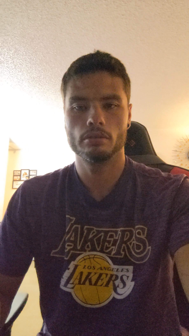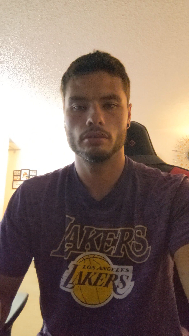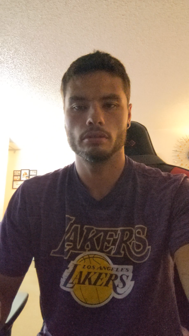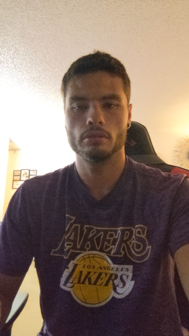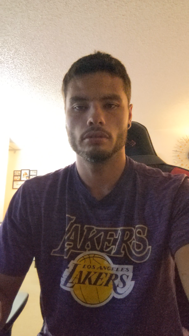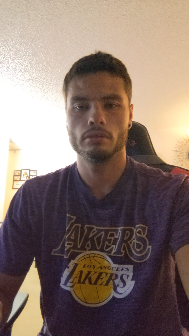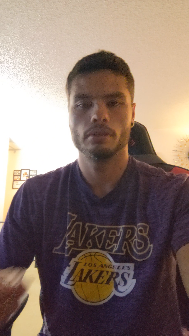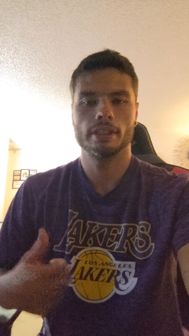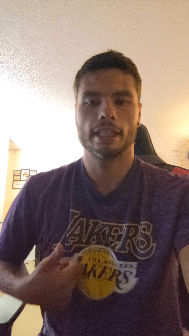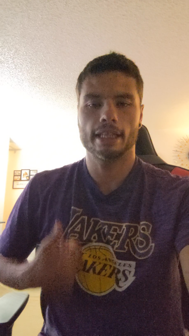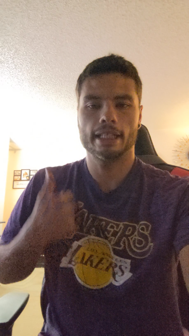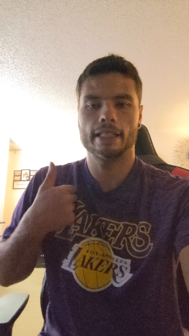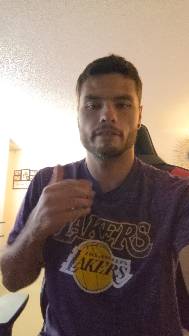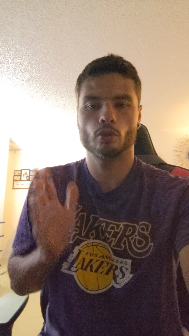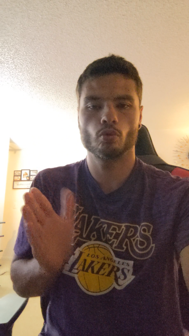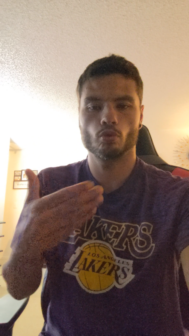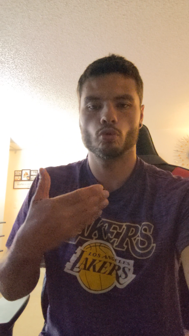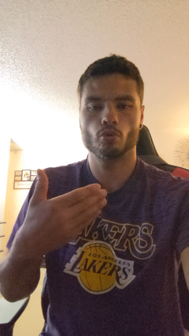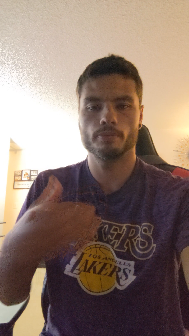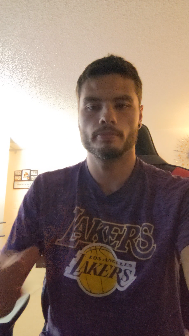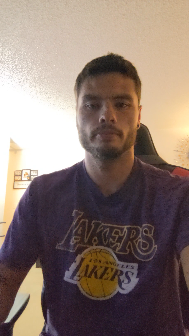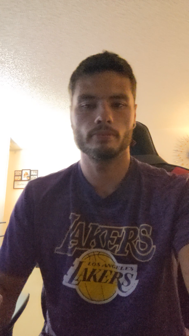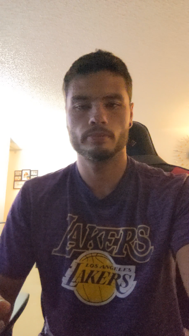living room